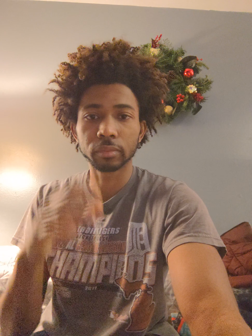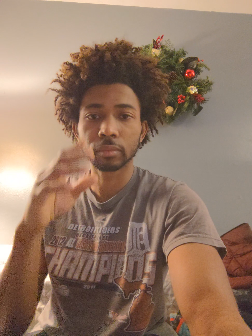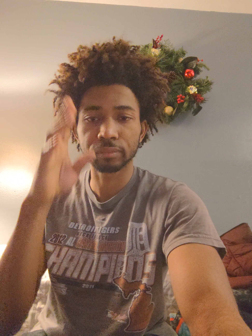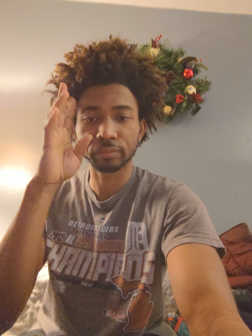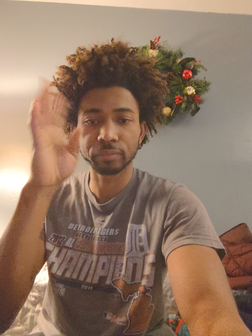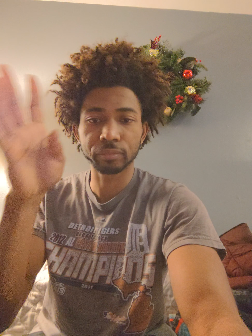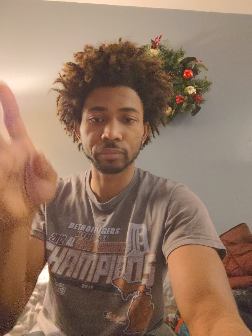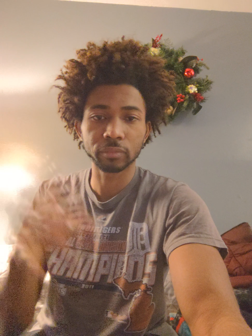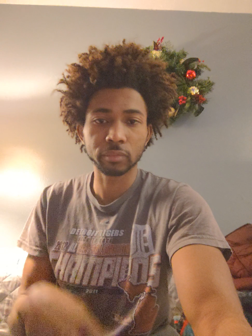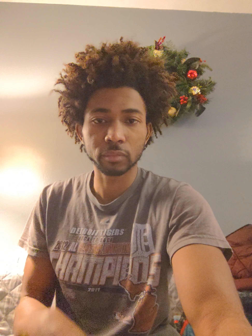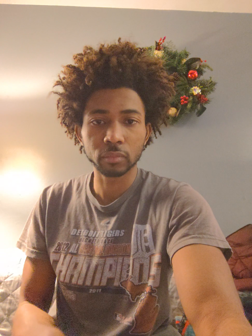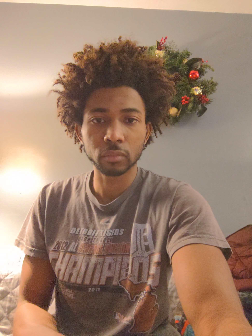pretend